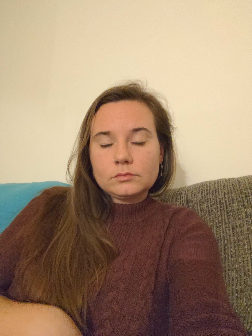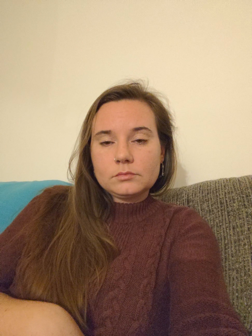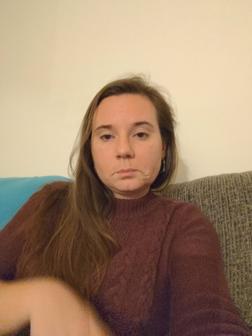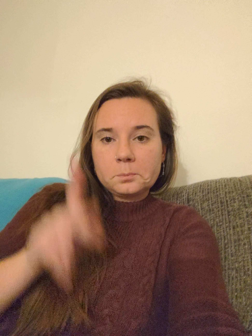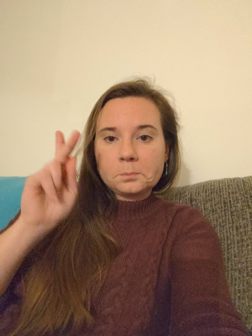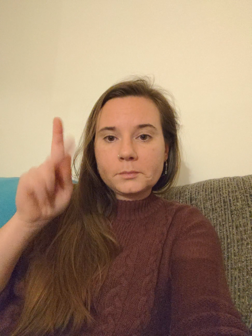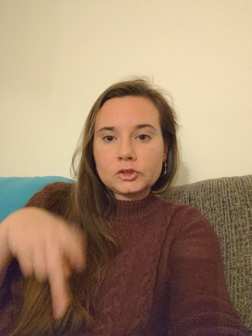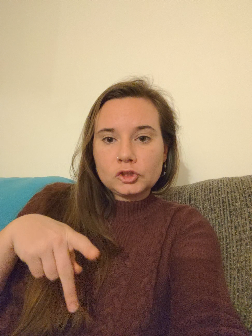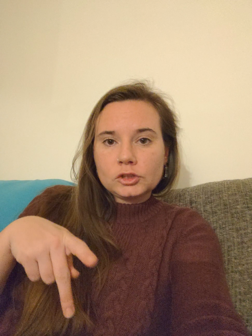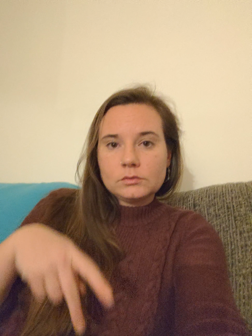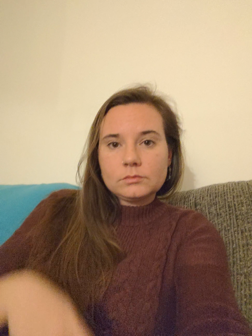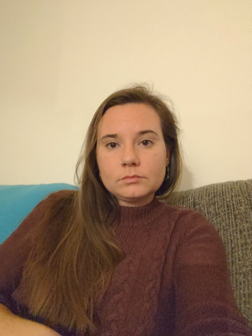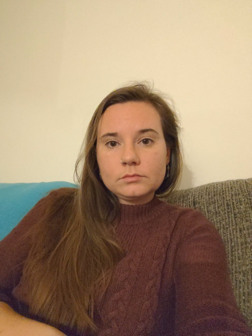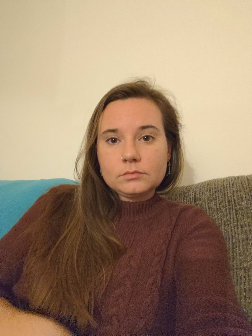person